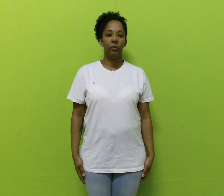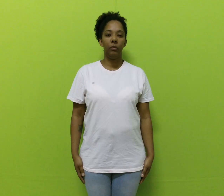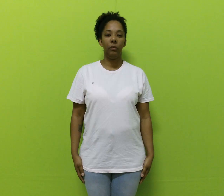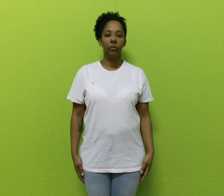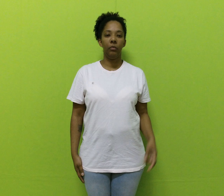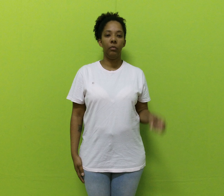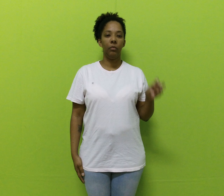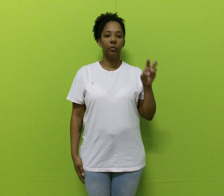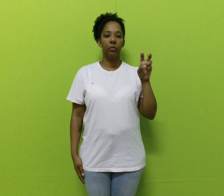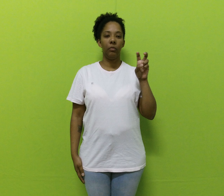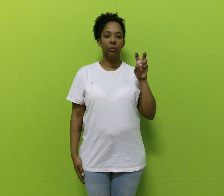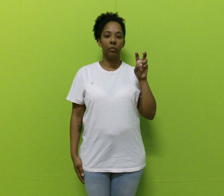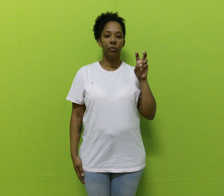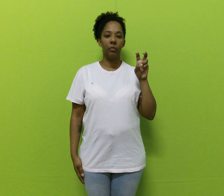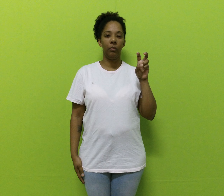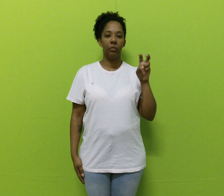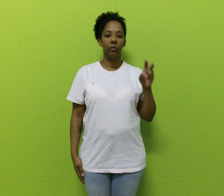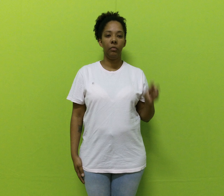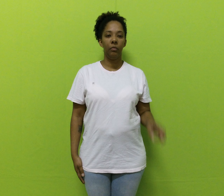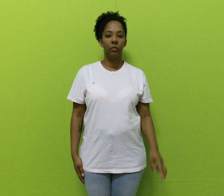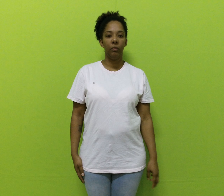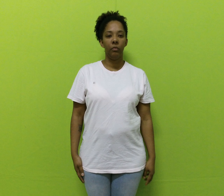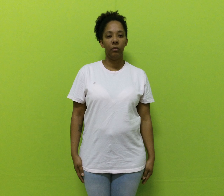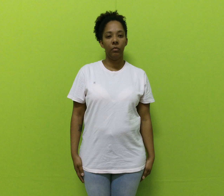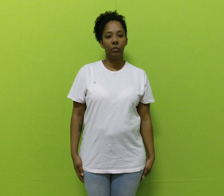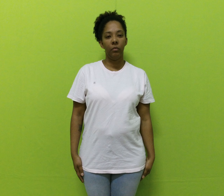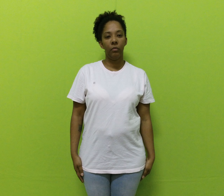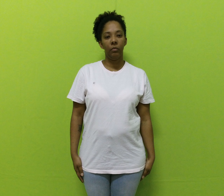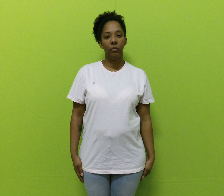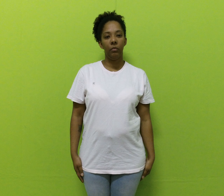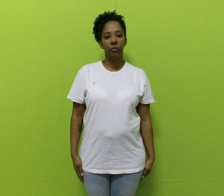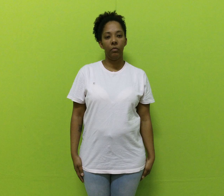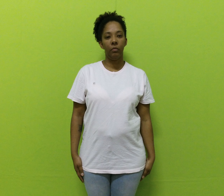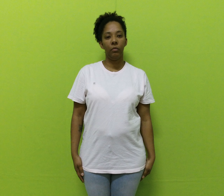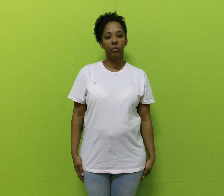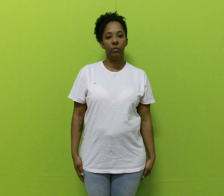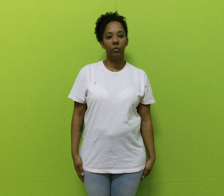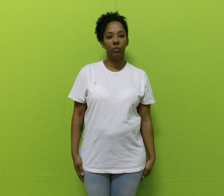cinco